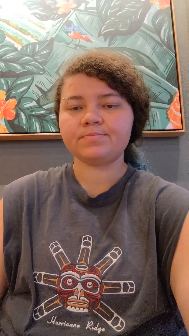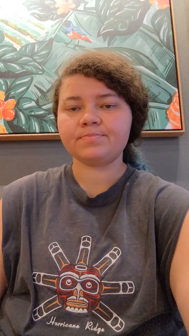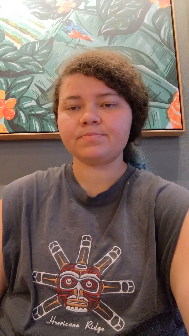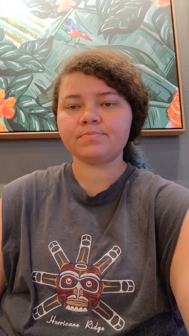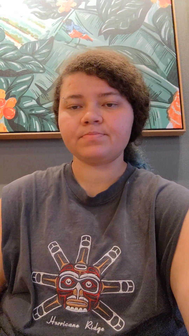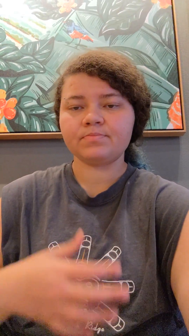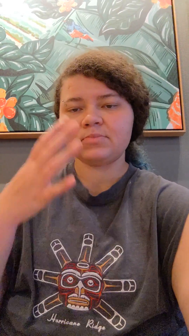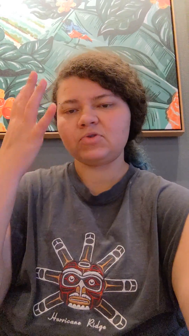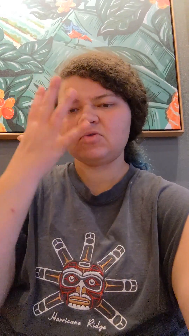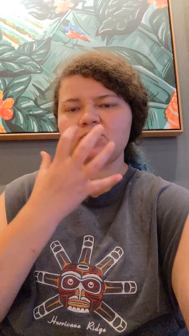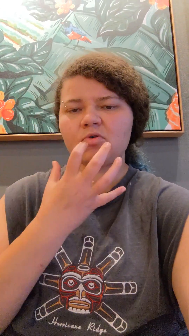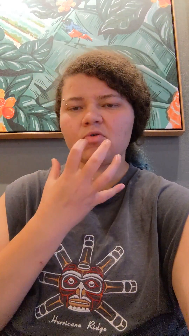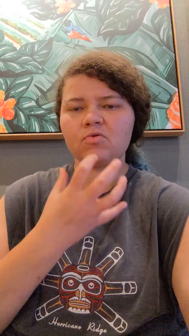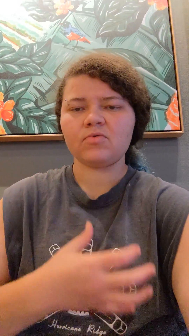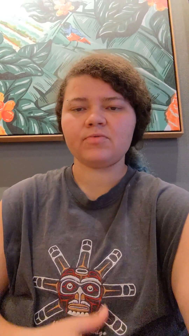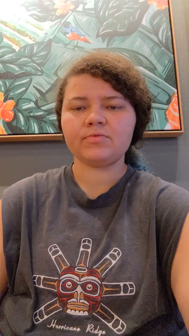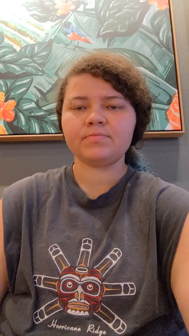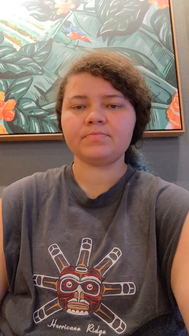dark